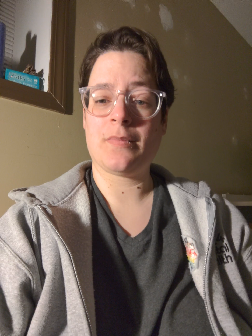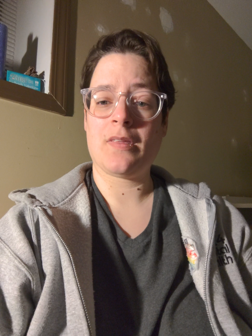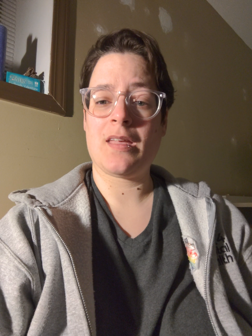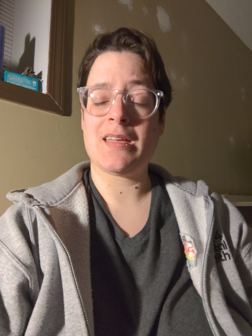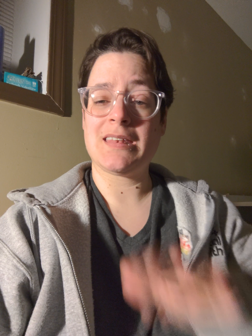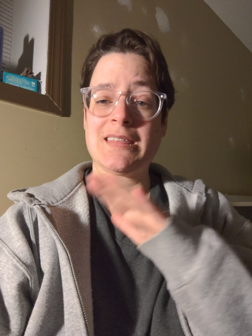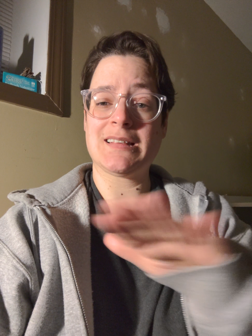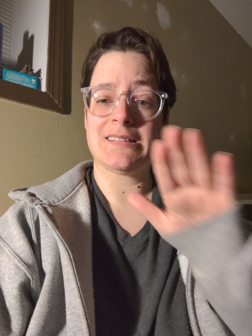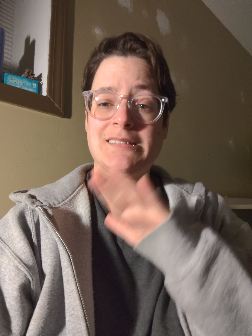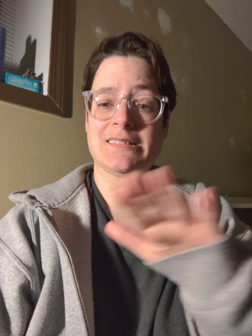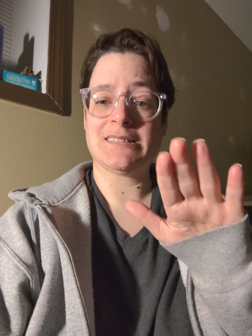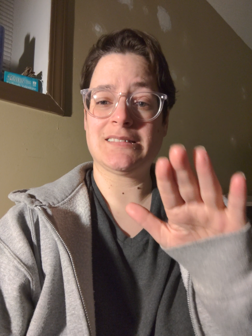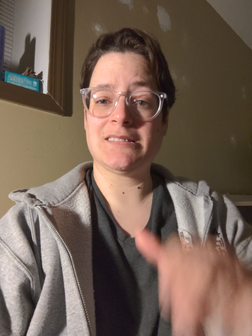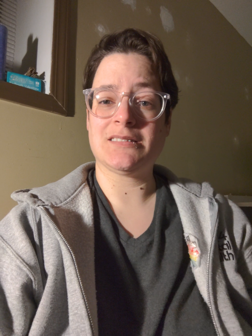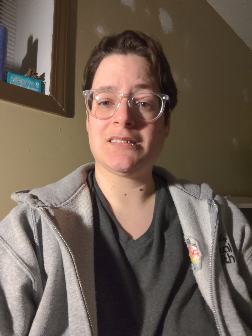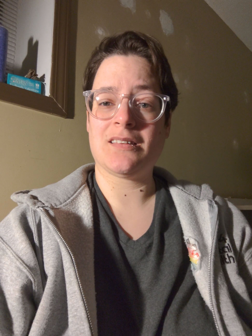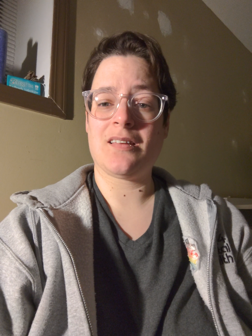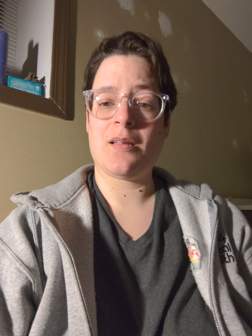clean